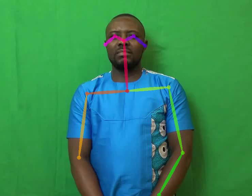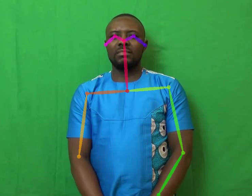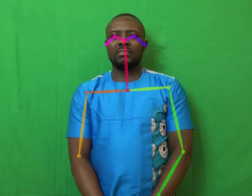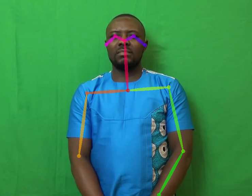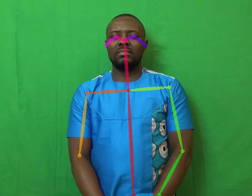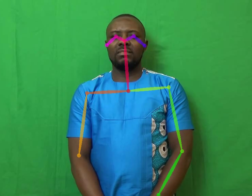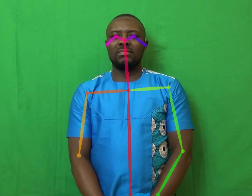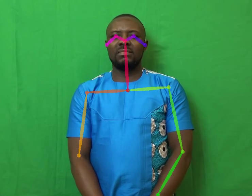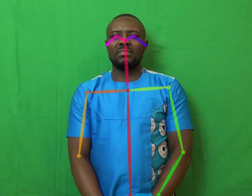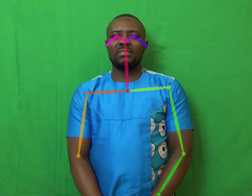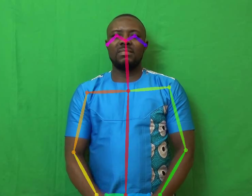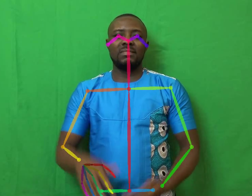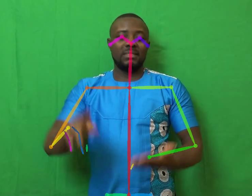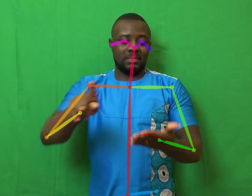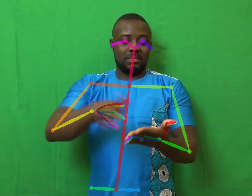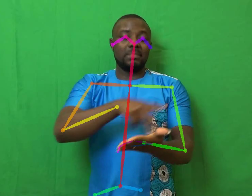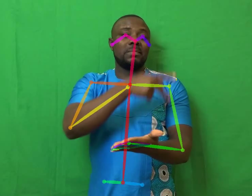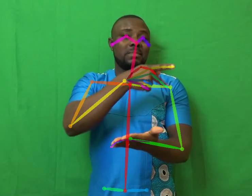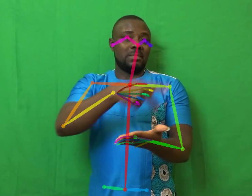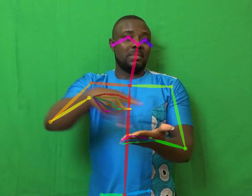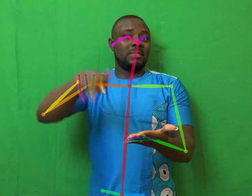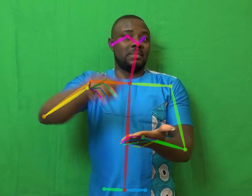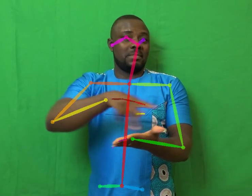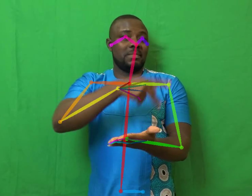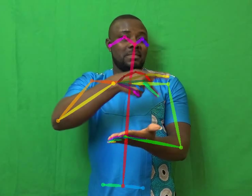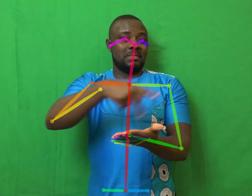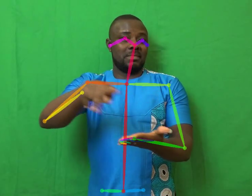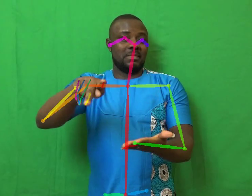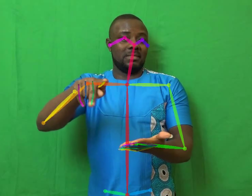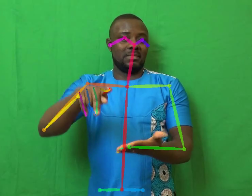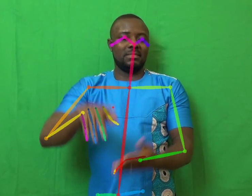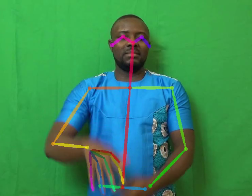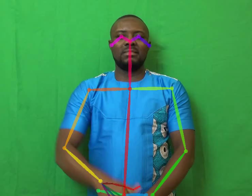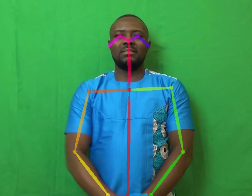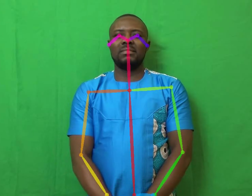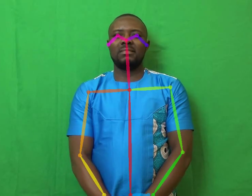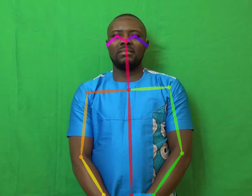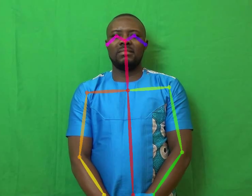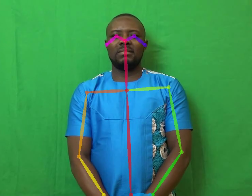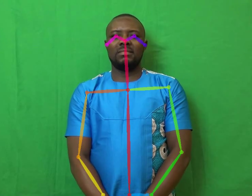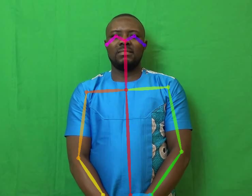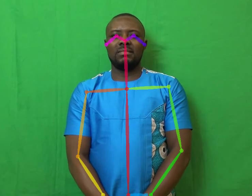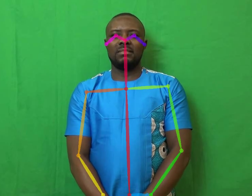party